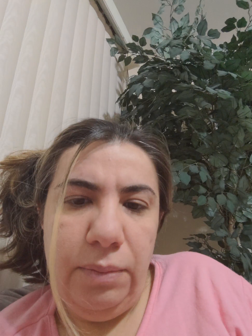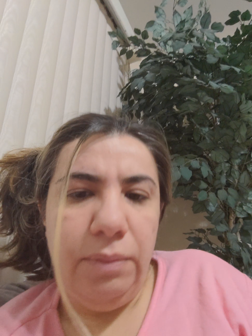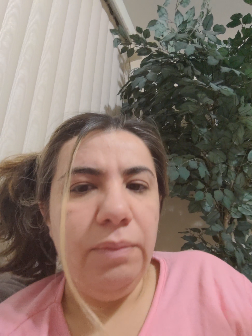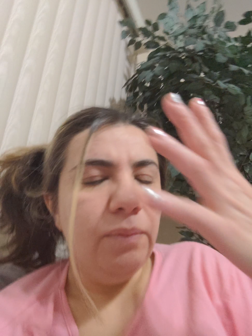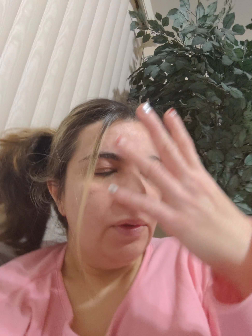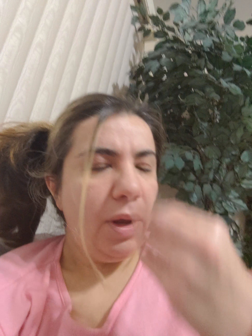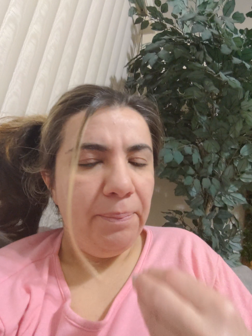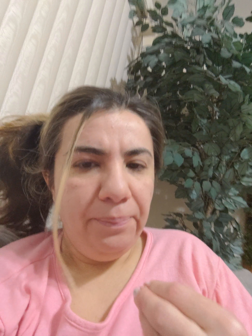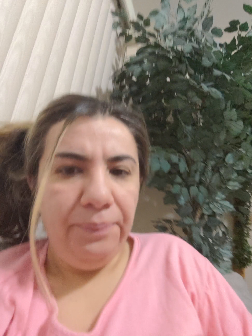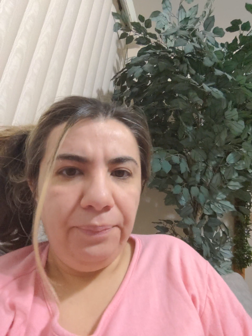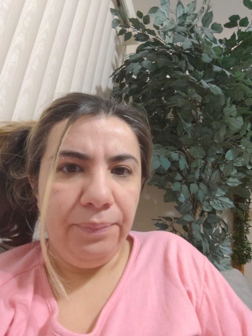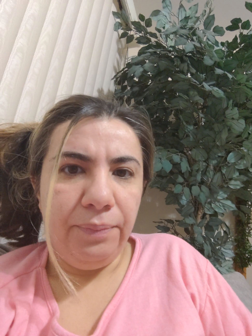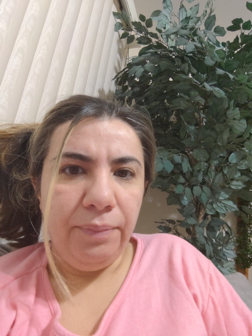sleep